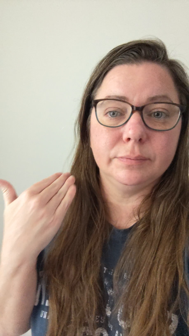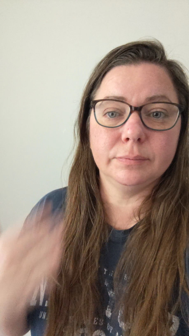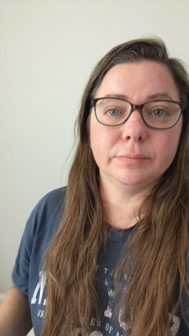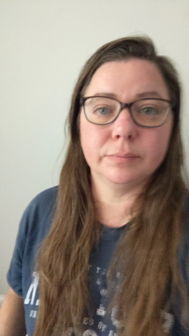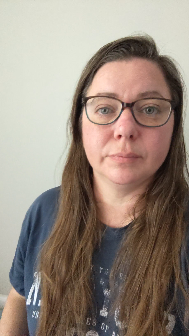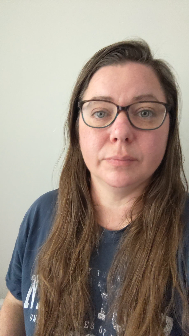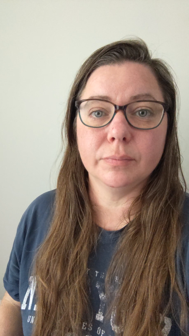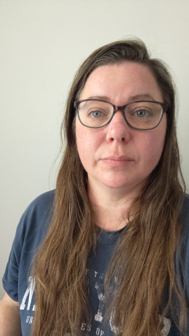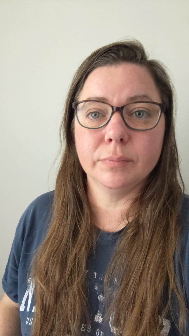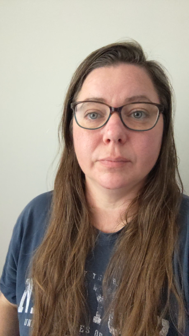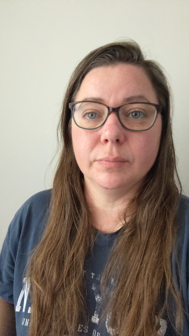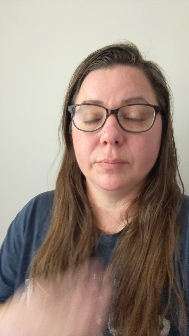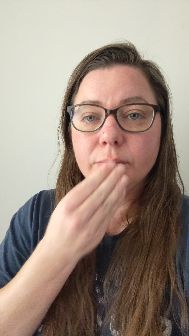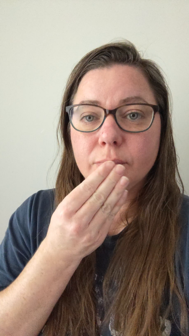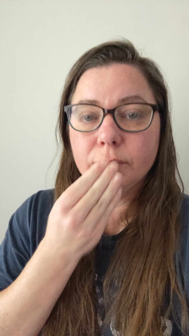eat